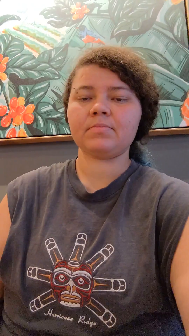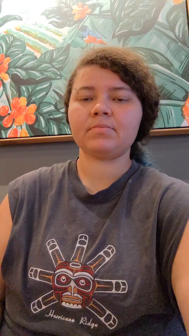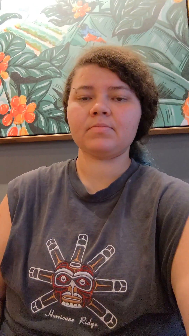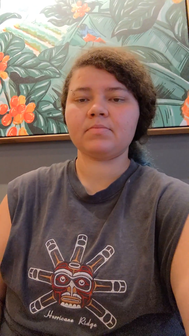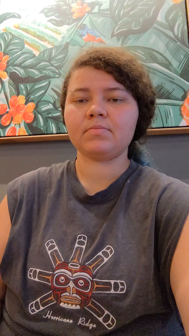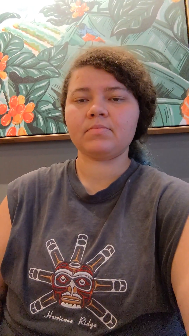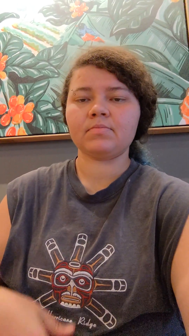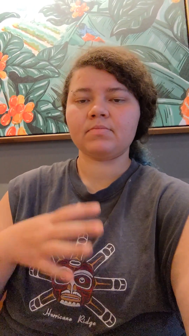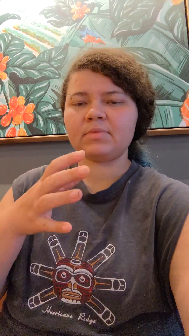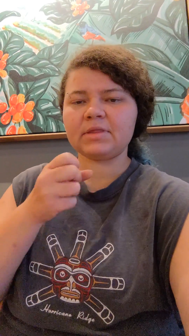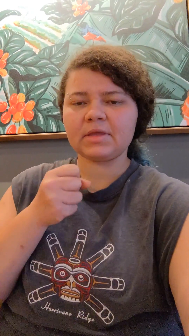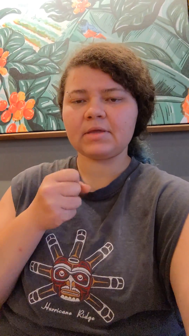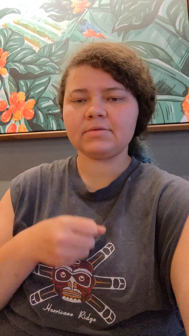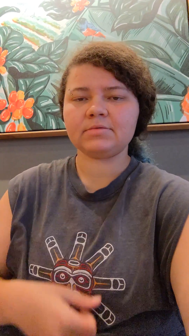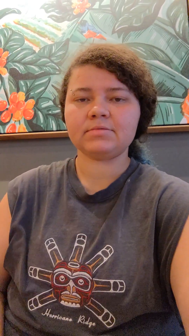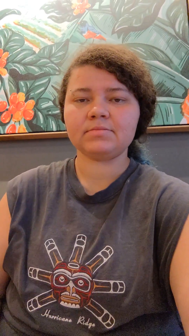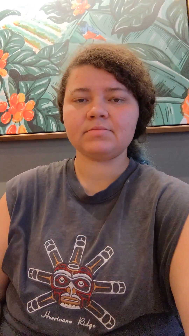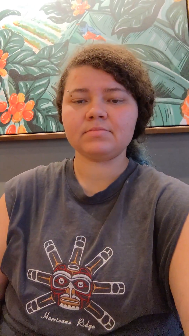get